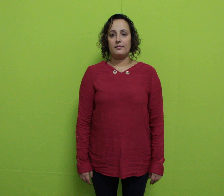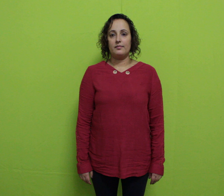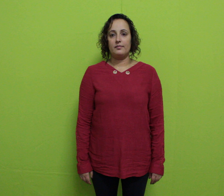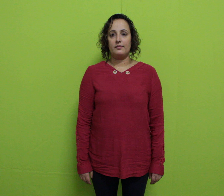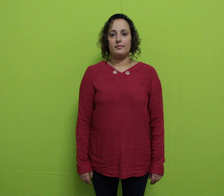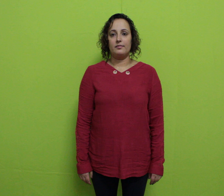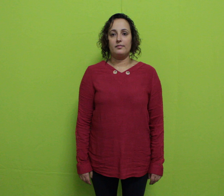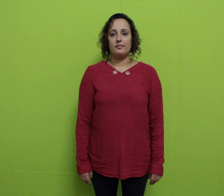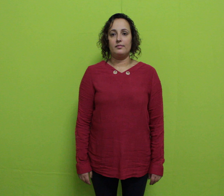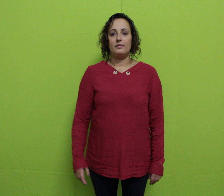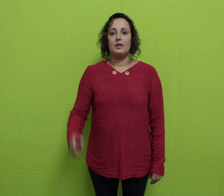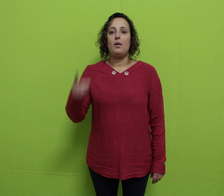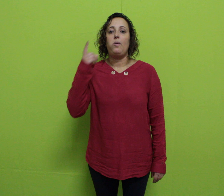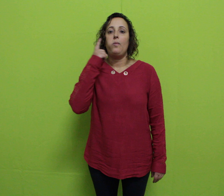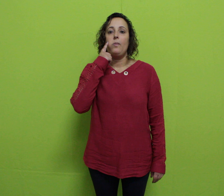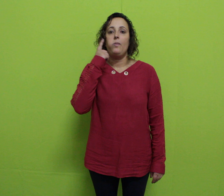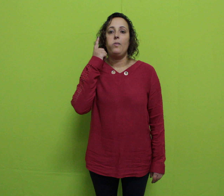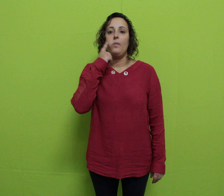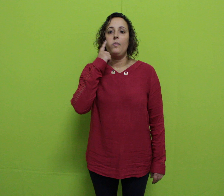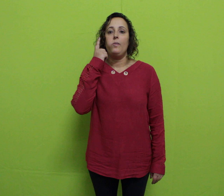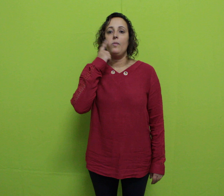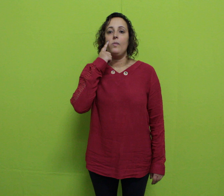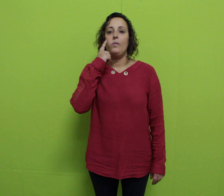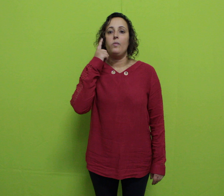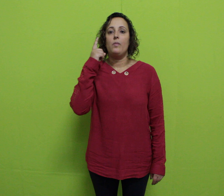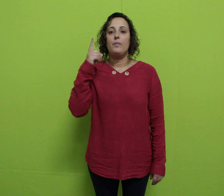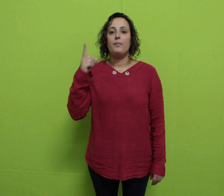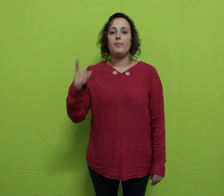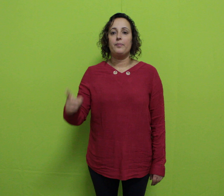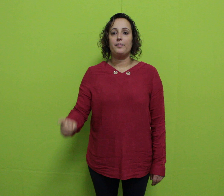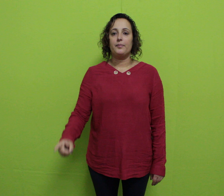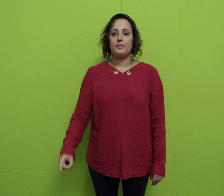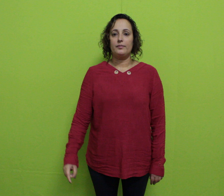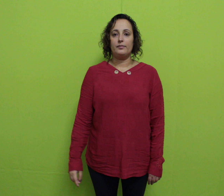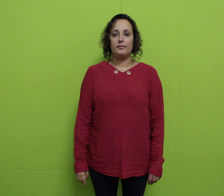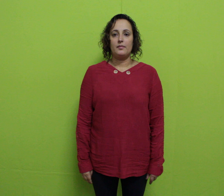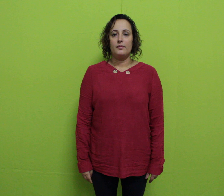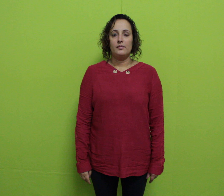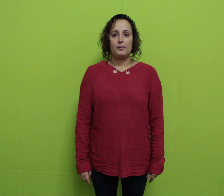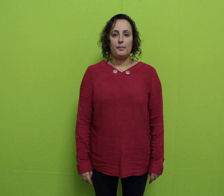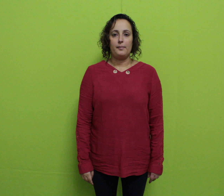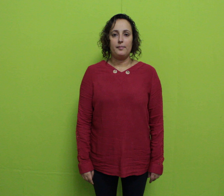bala